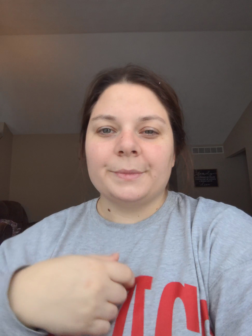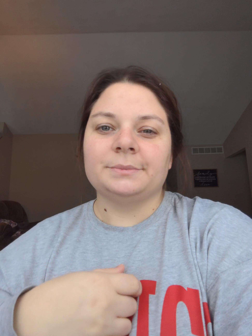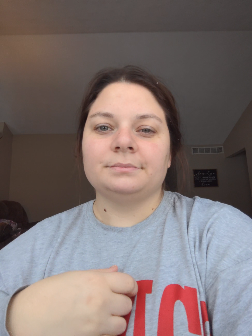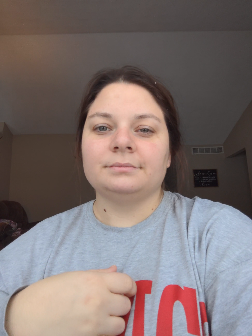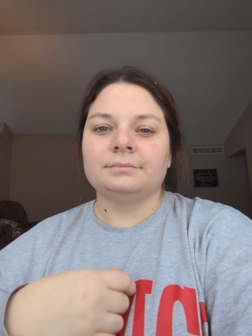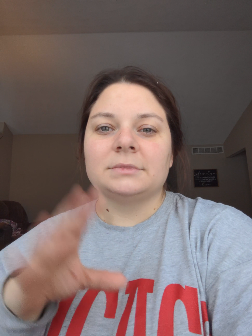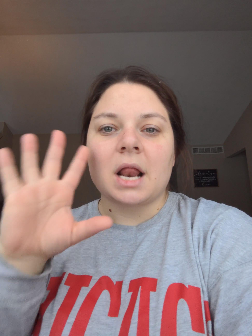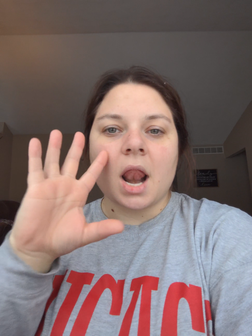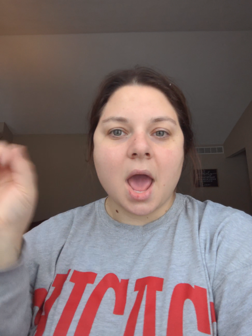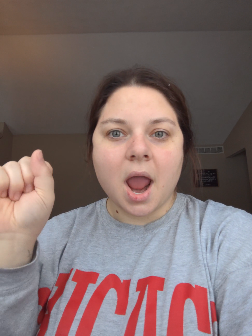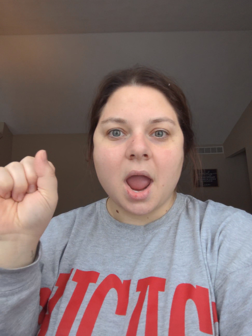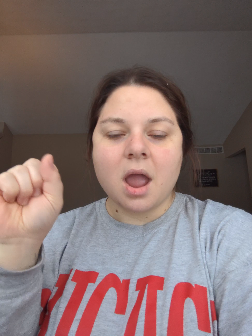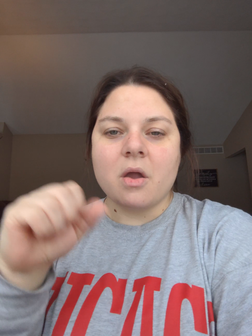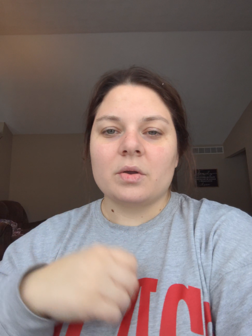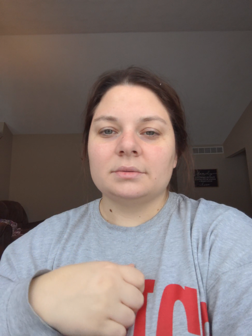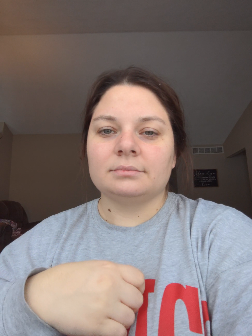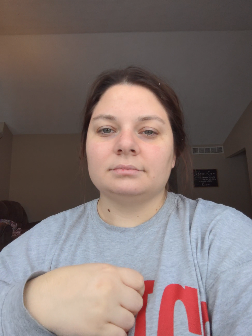loud